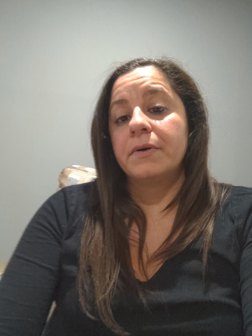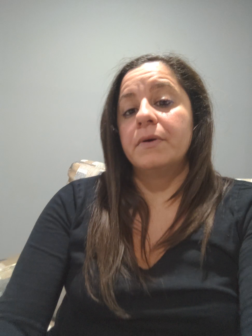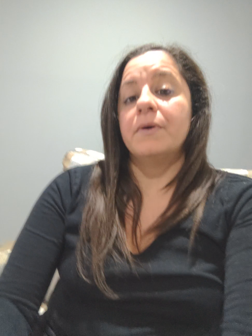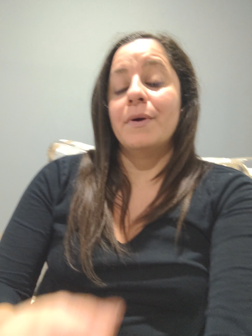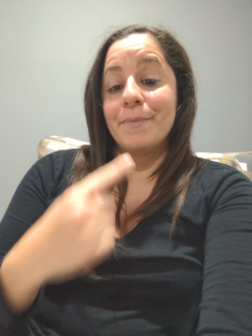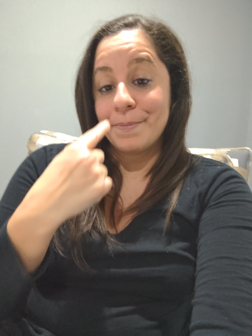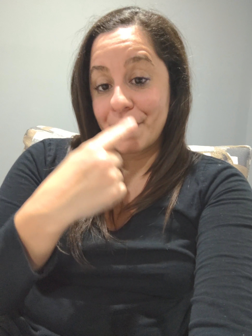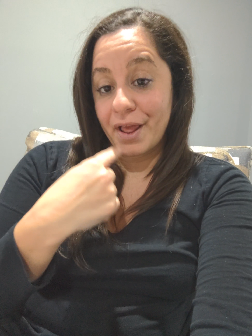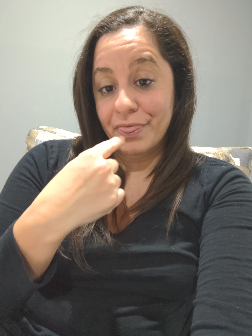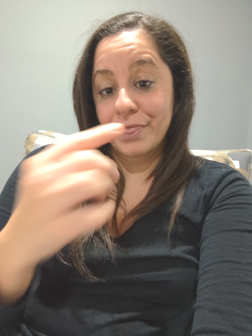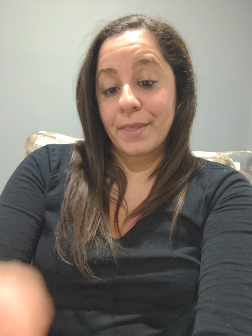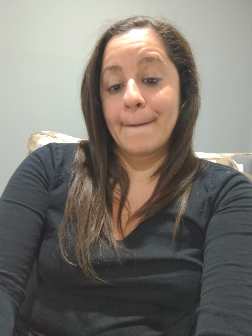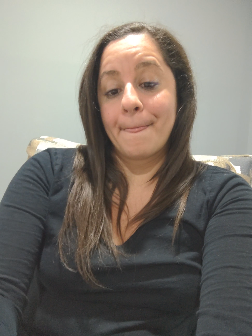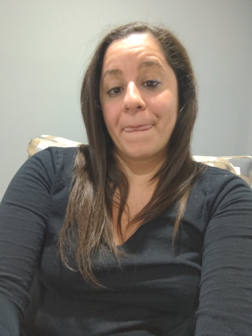mouth